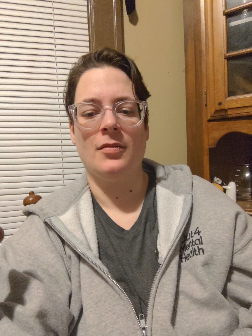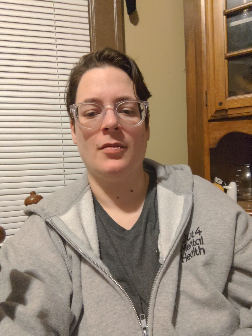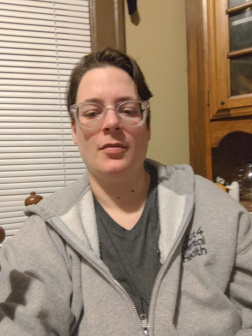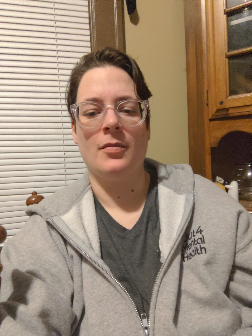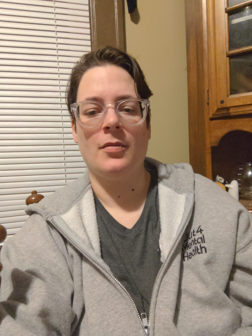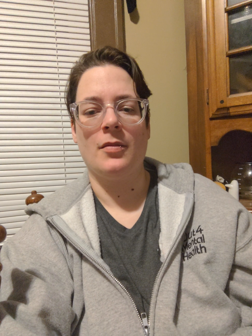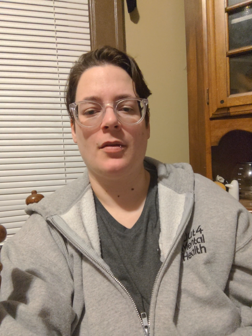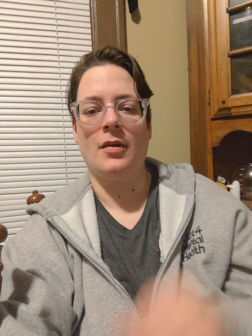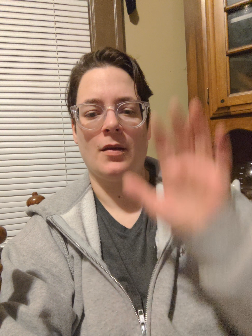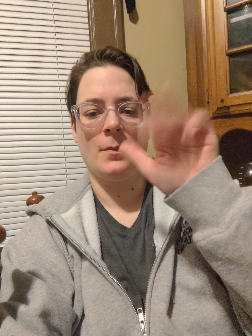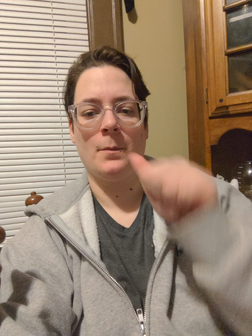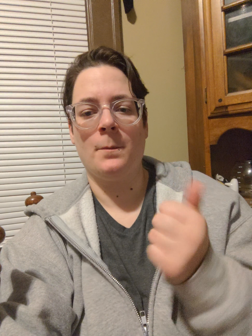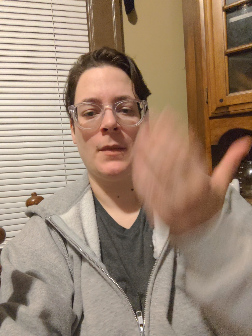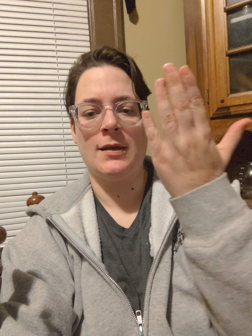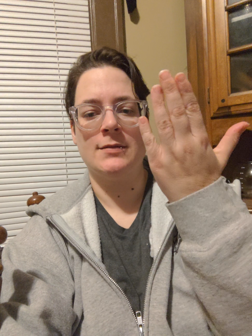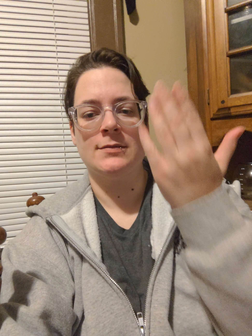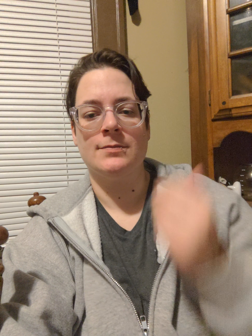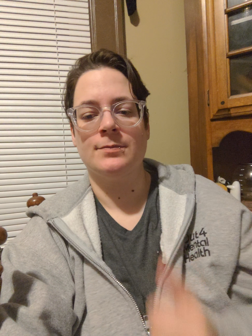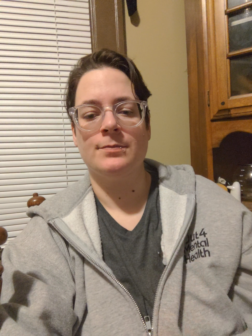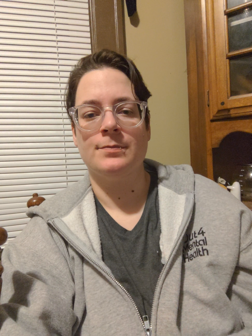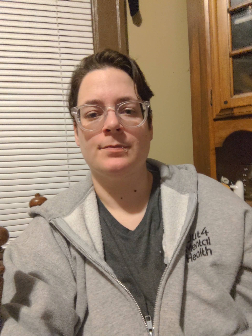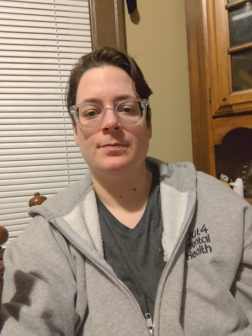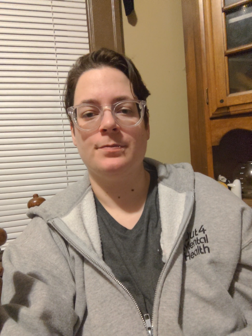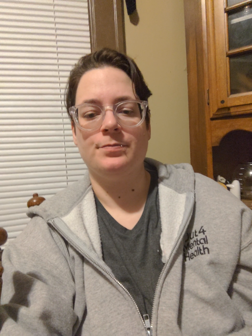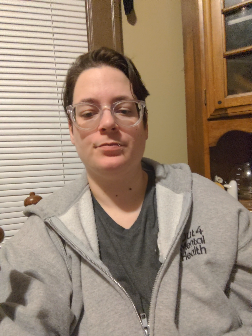mitten